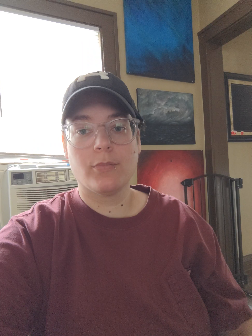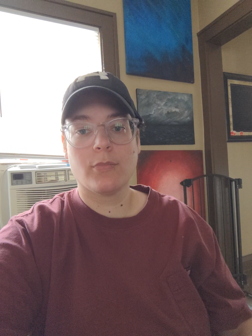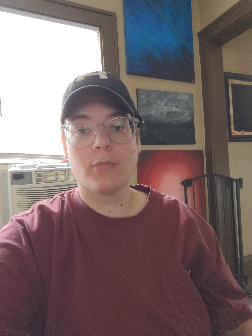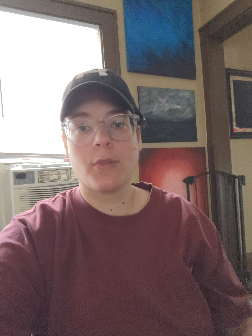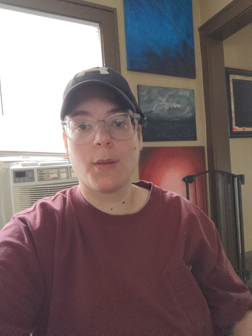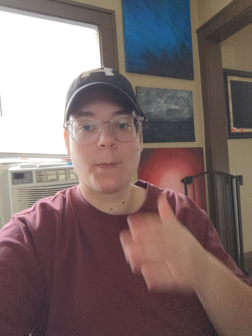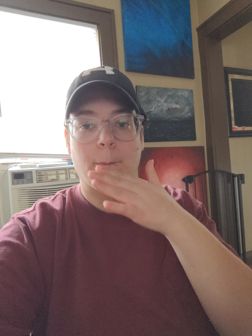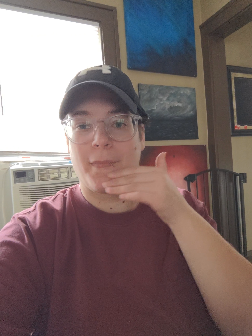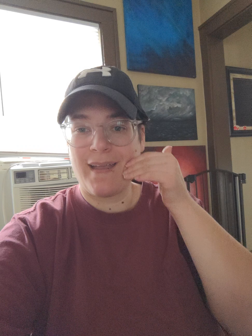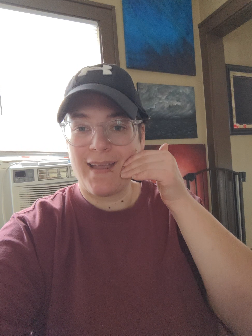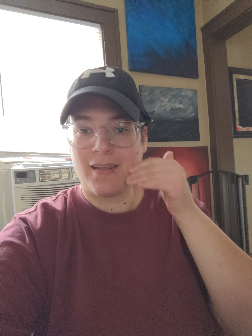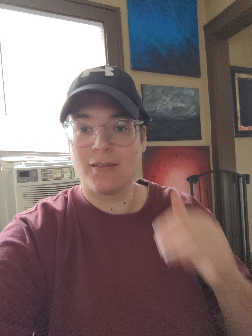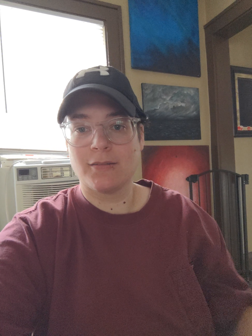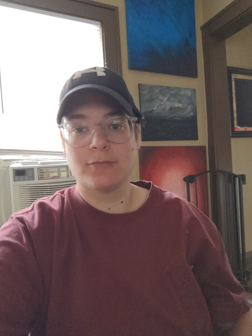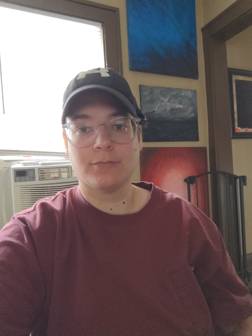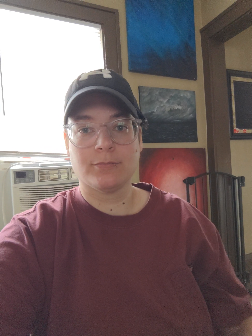smile